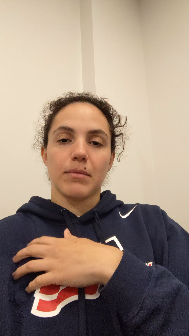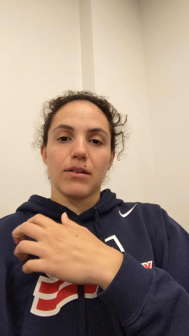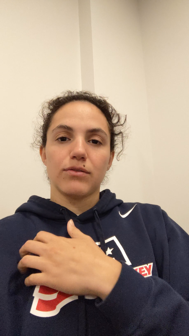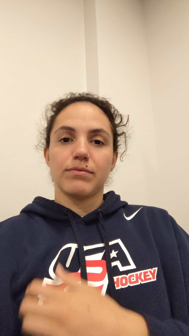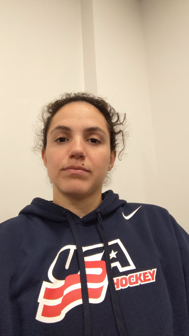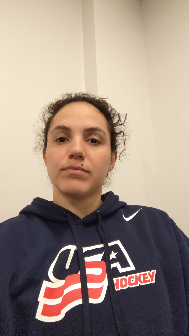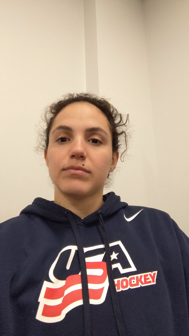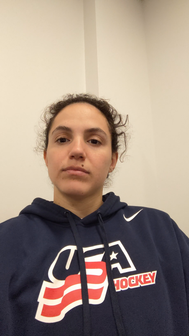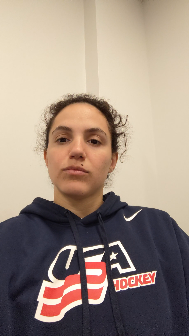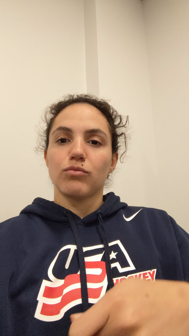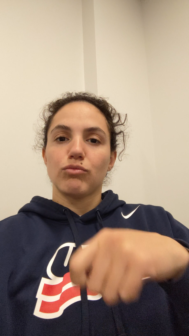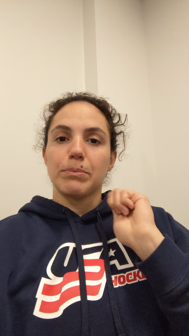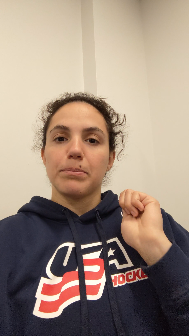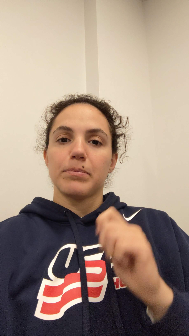rip